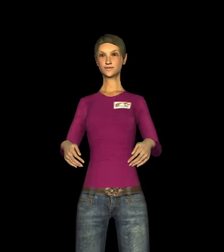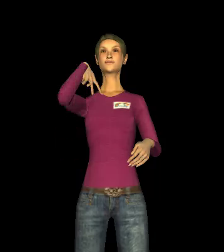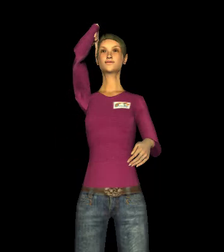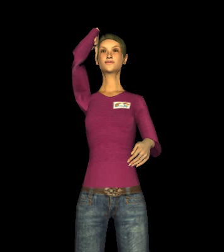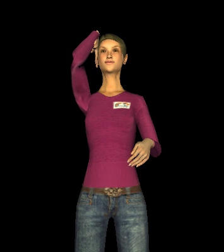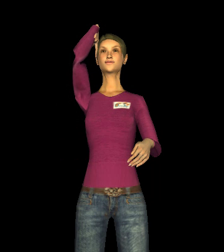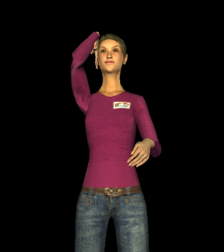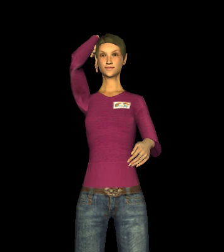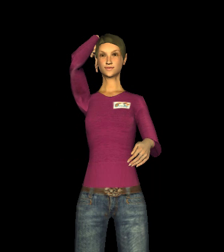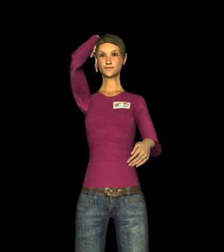كرز